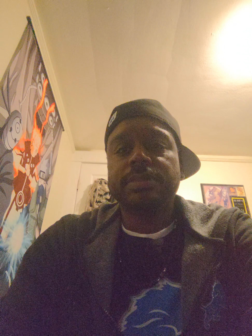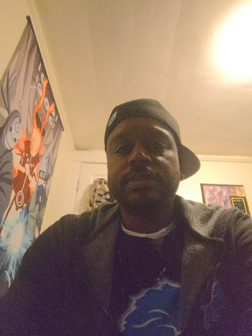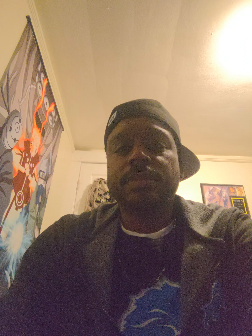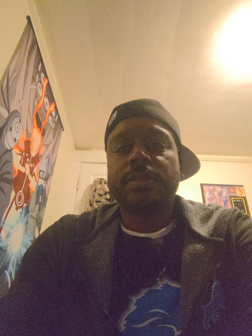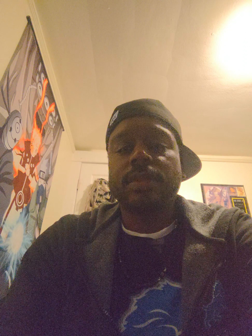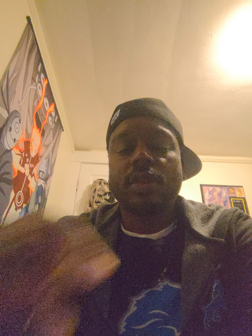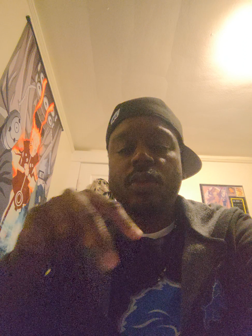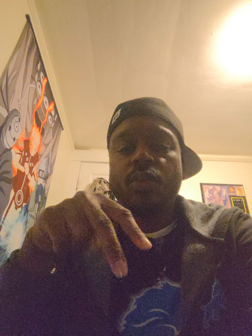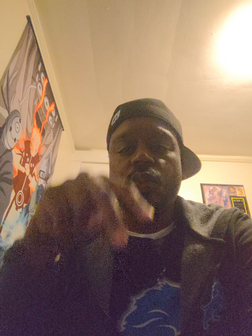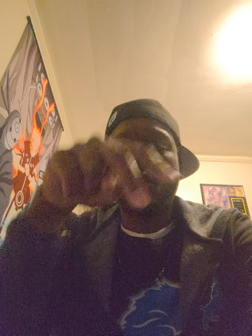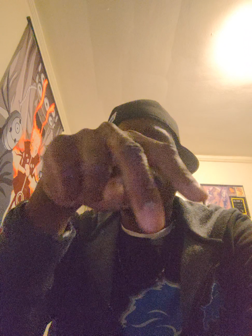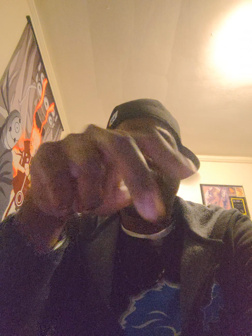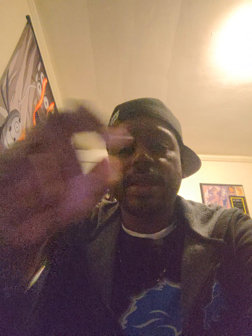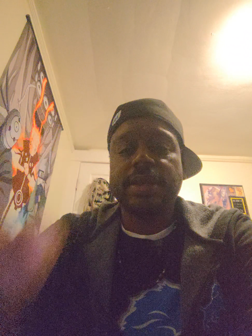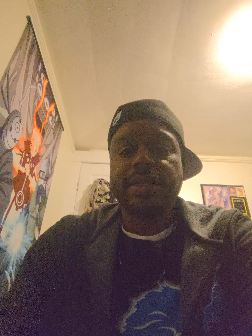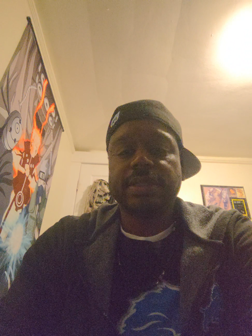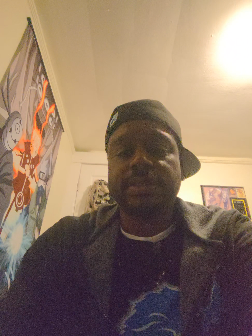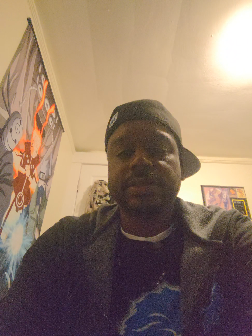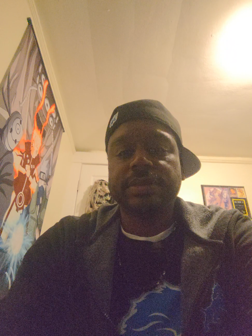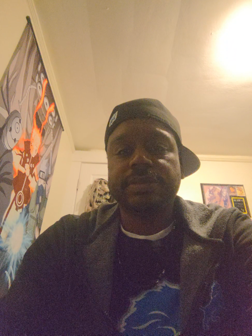ride